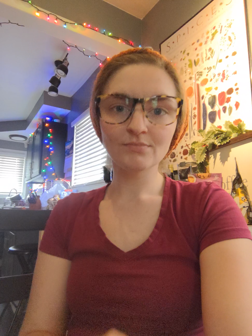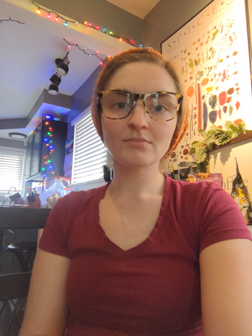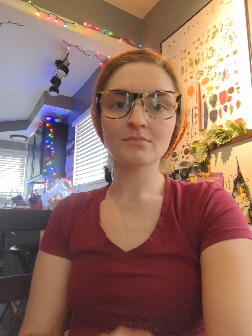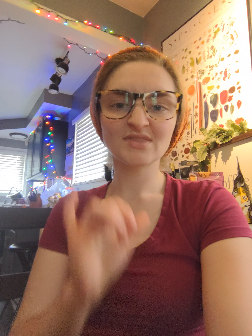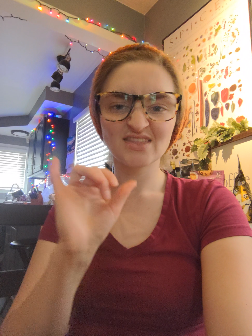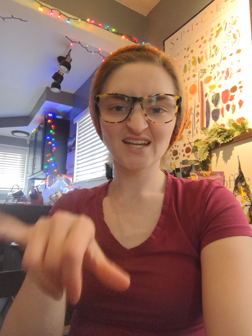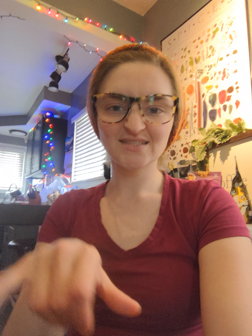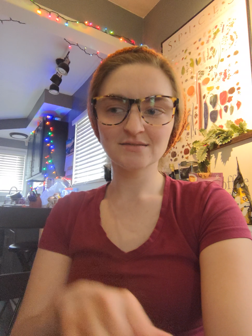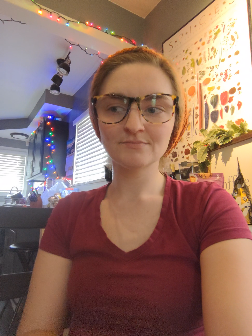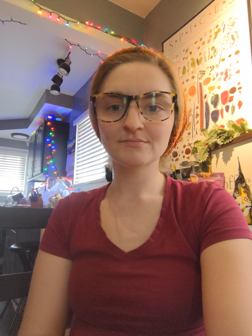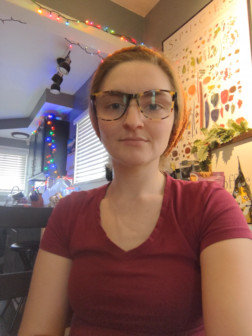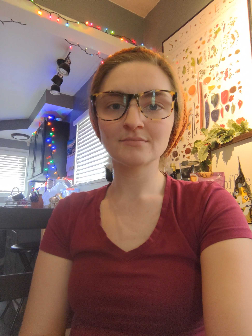that